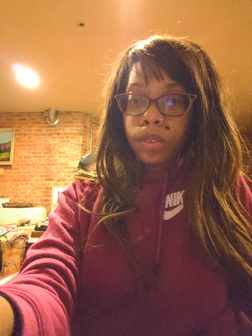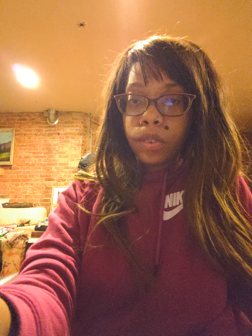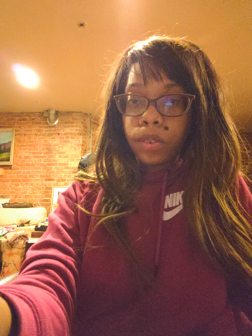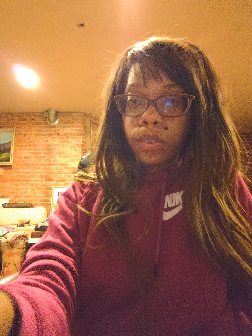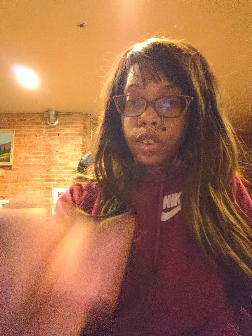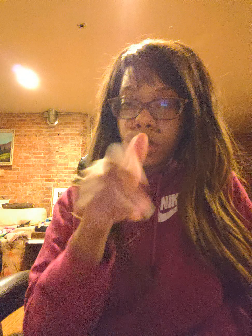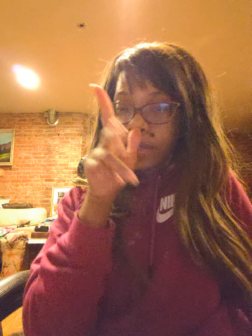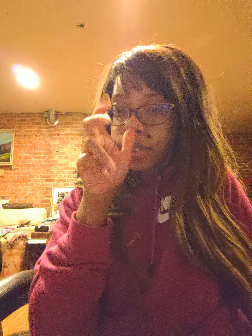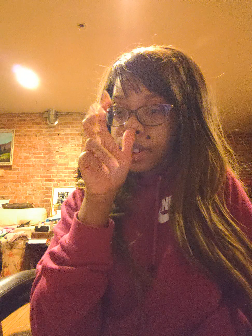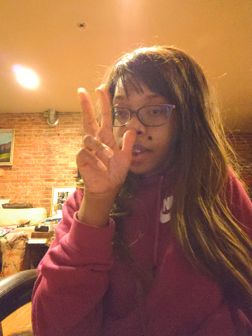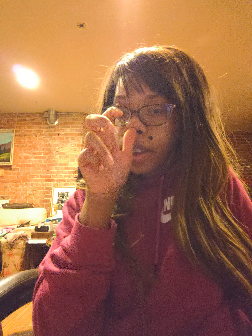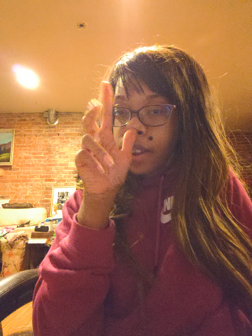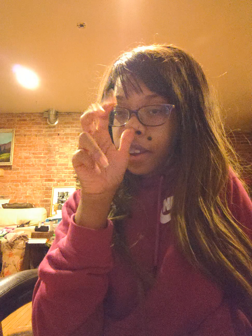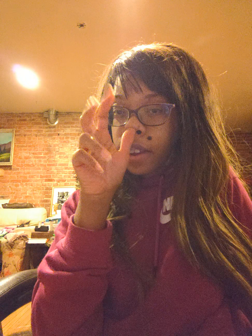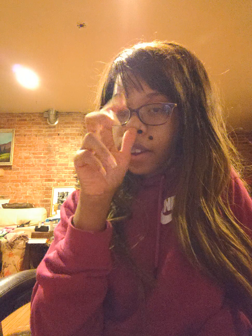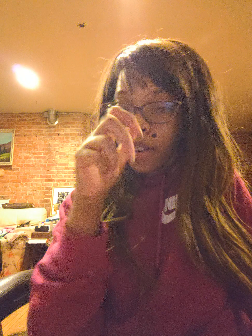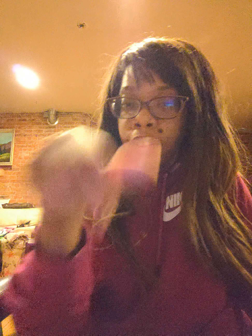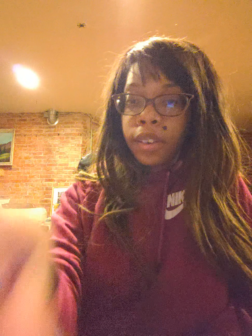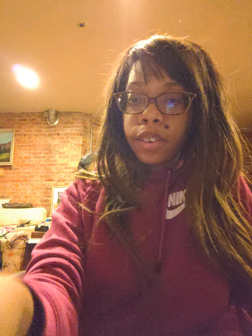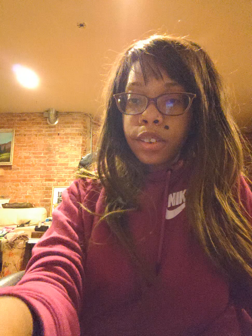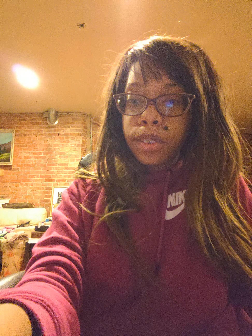bug